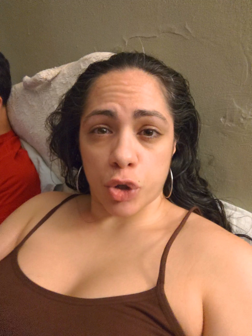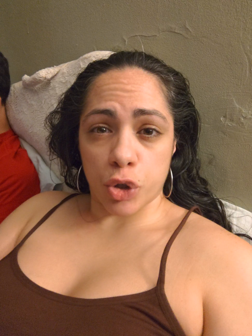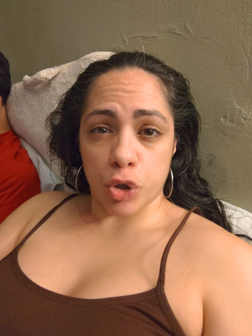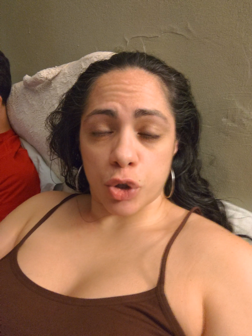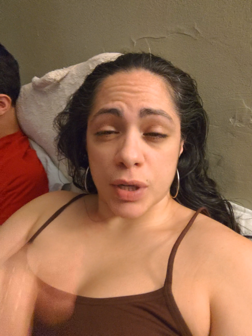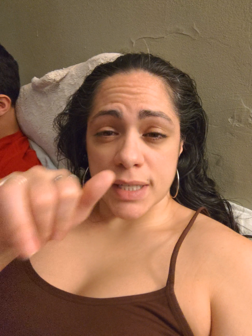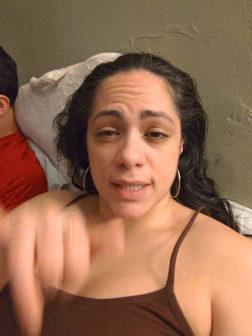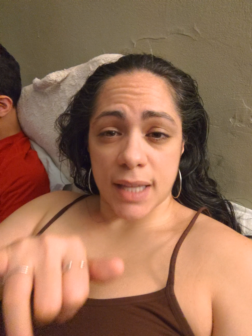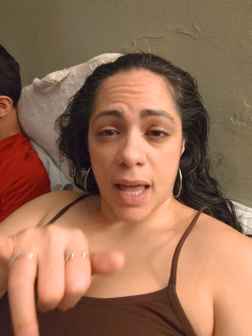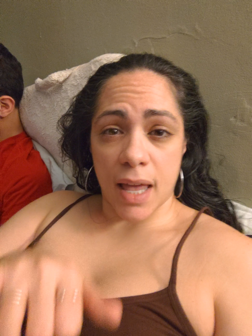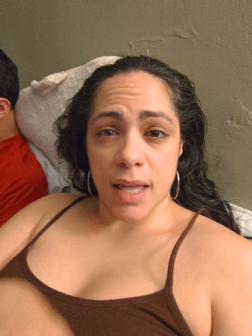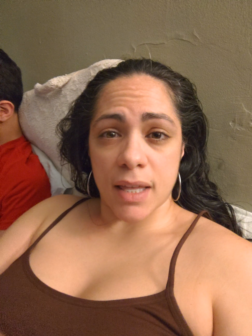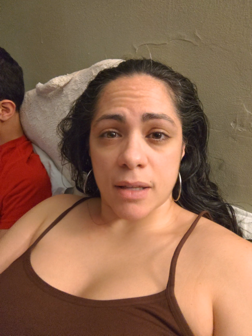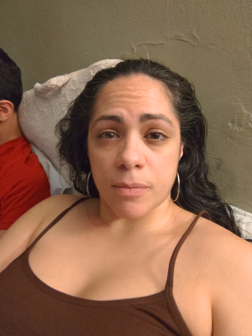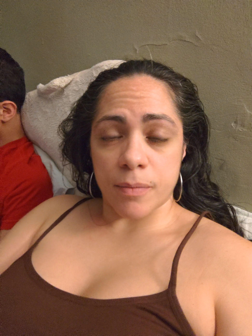stay